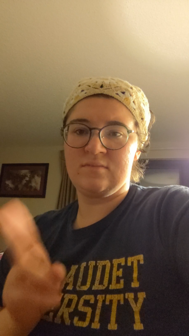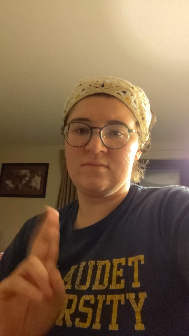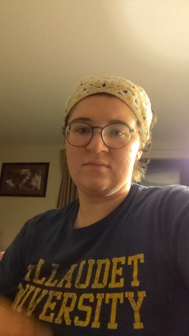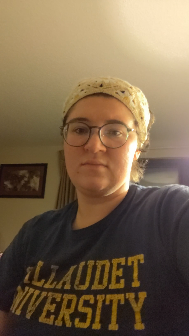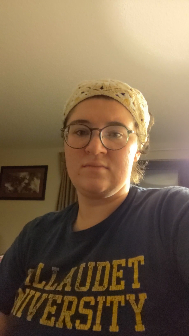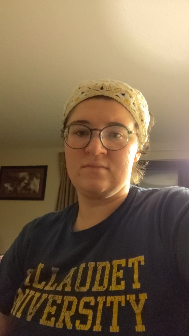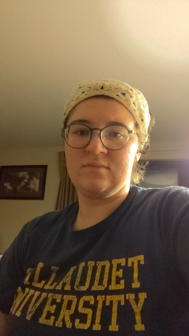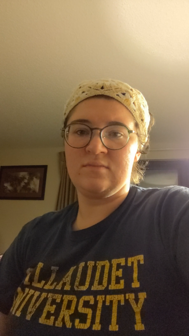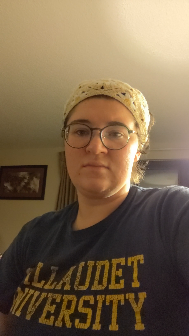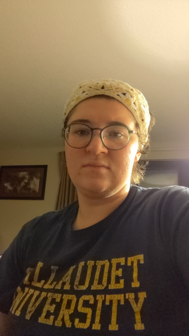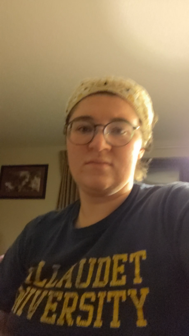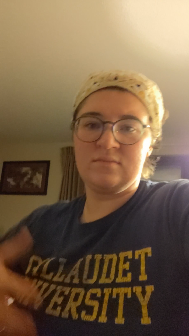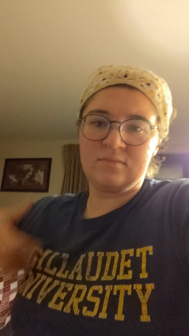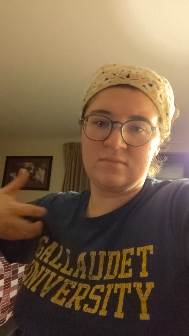monkey